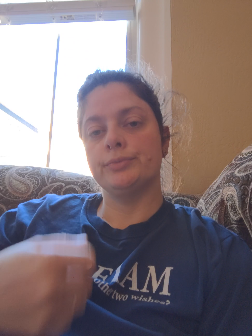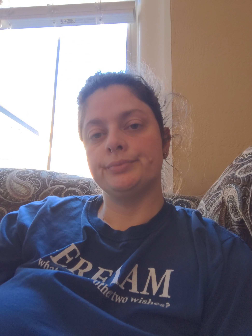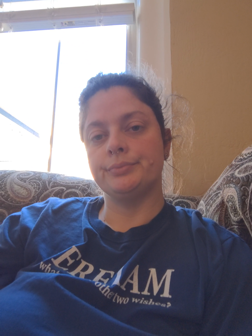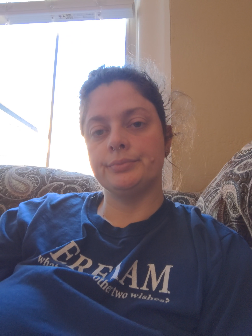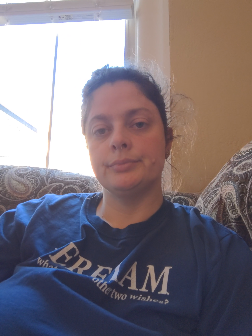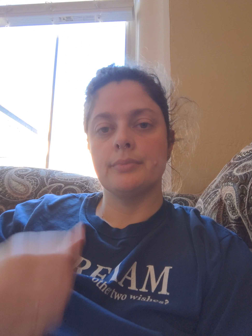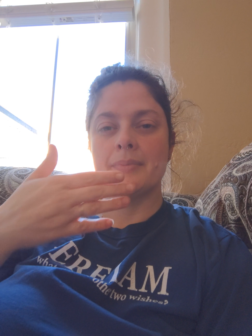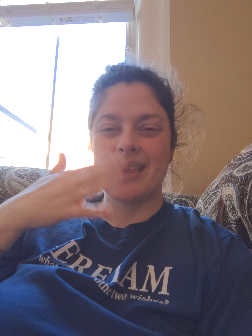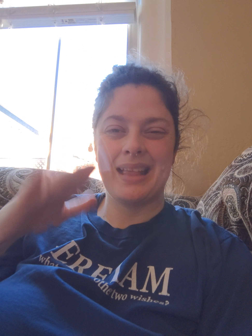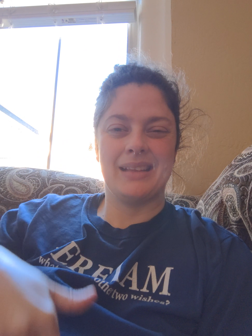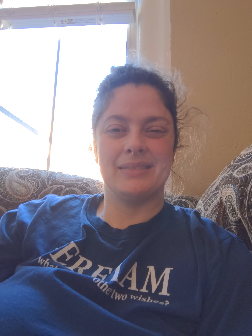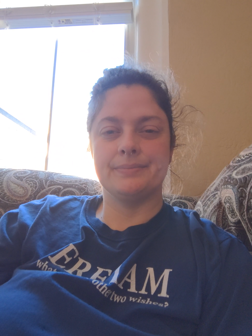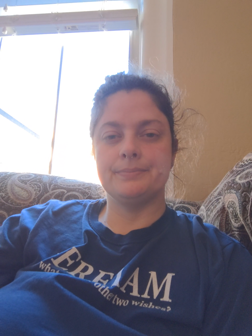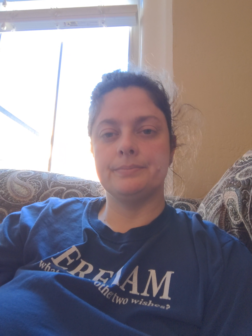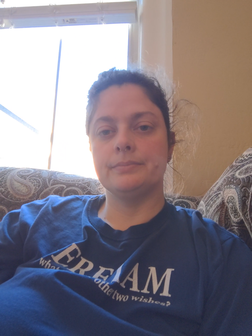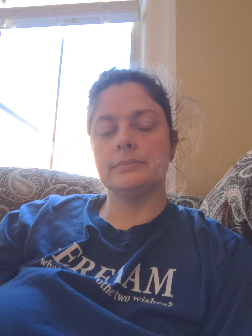bad